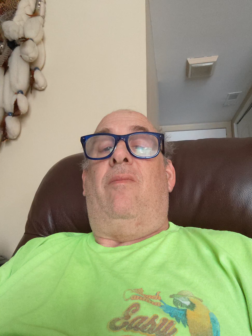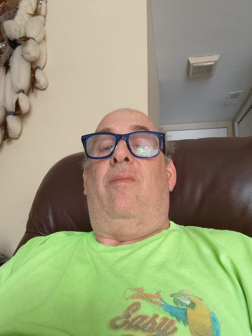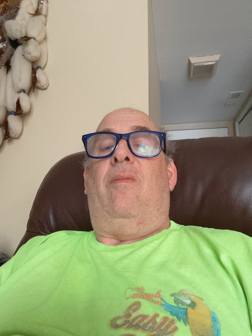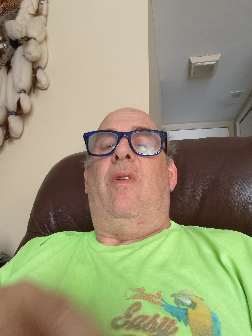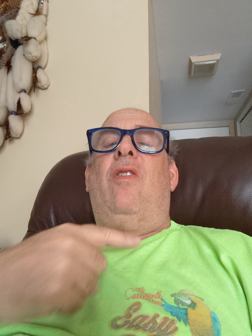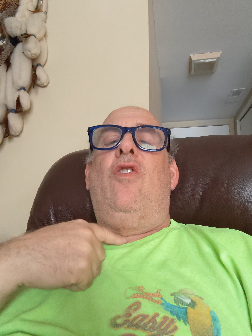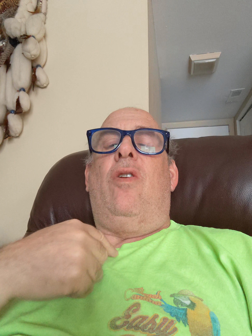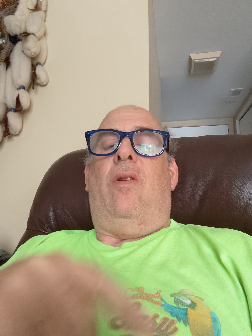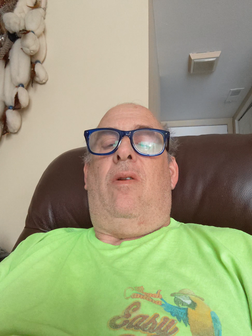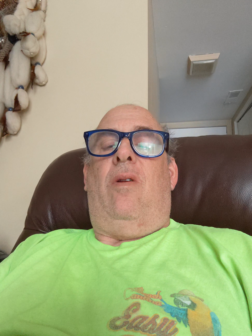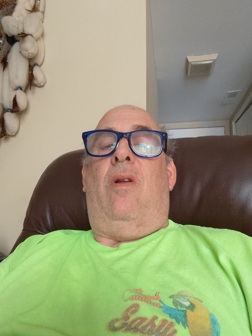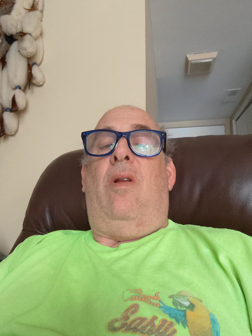thirsty